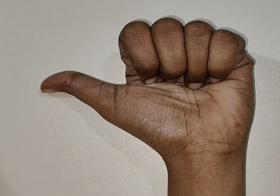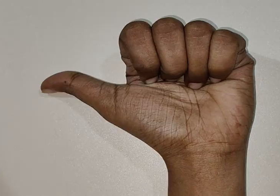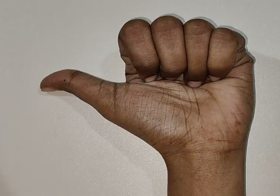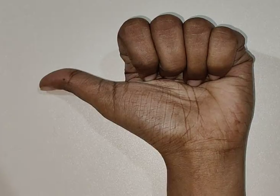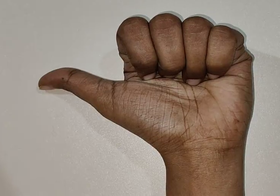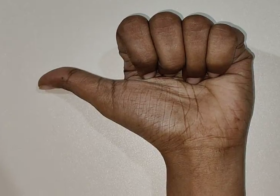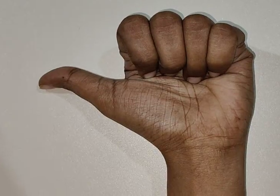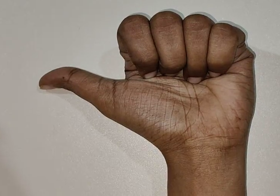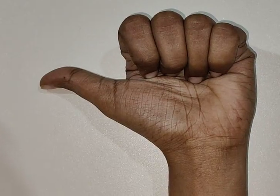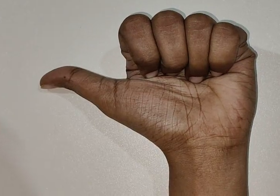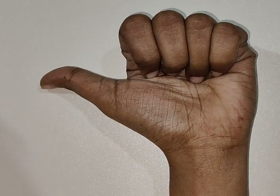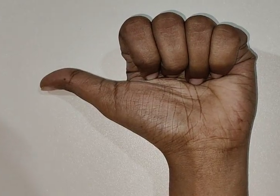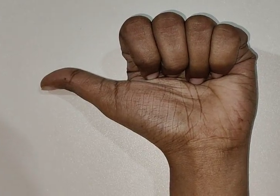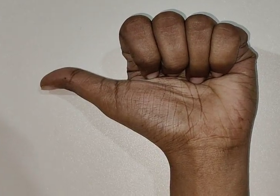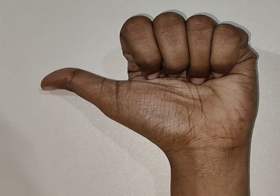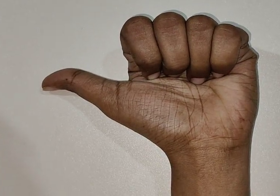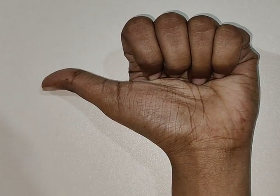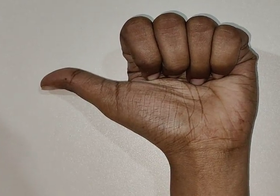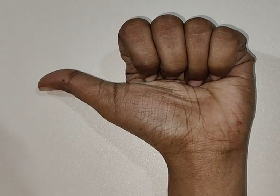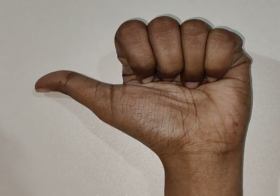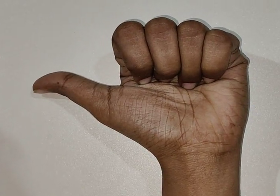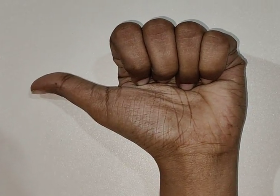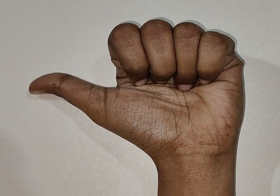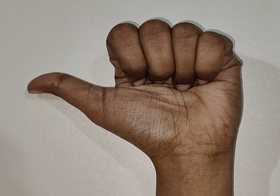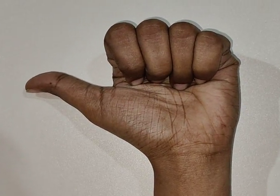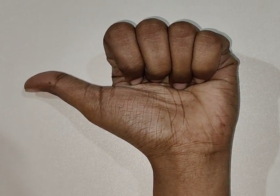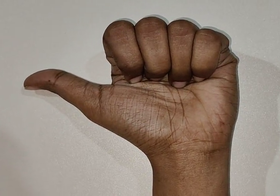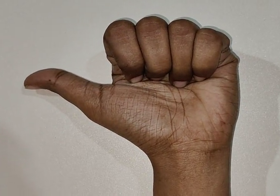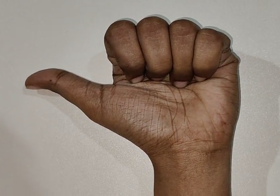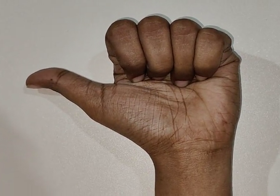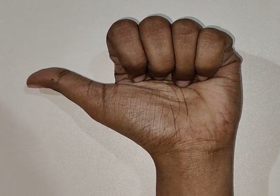എ